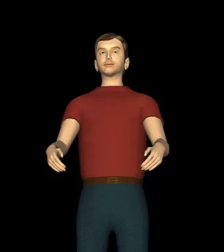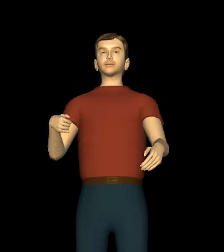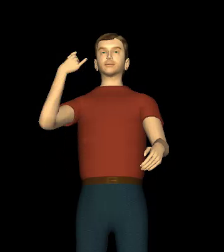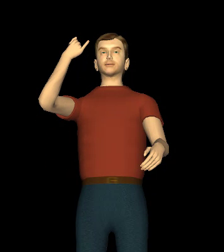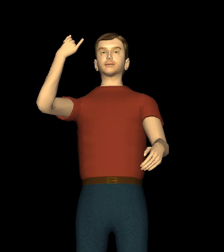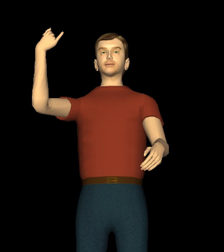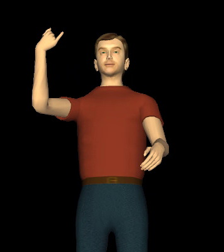فكرة